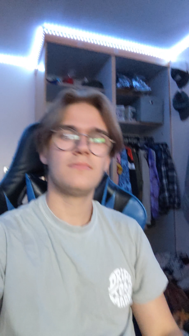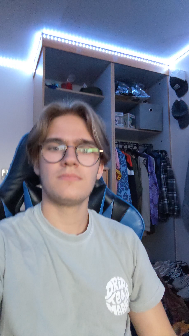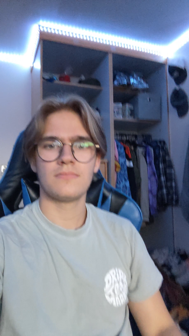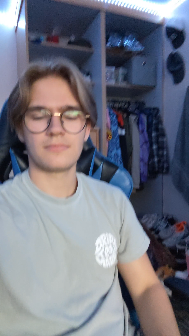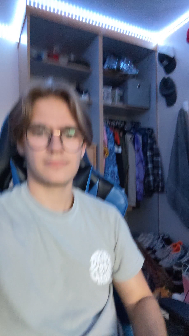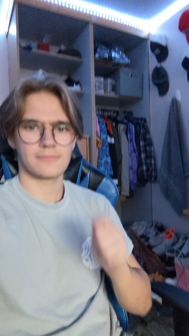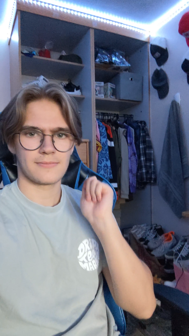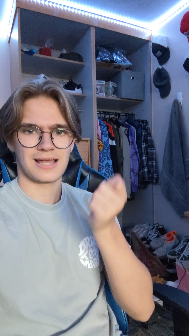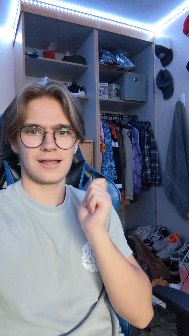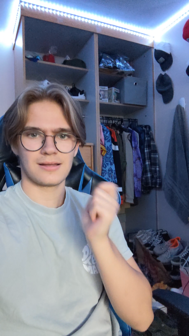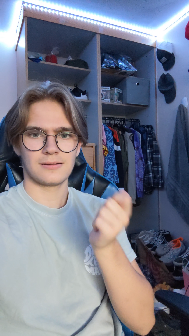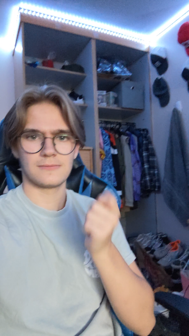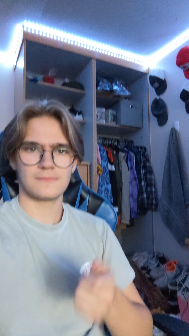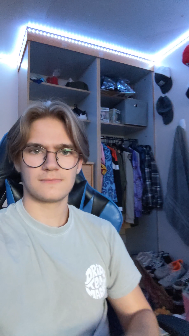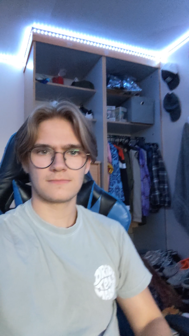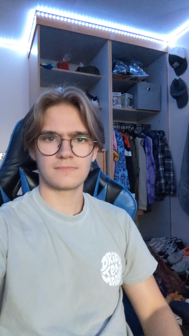bat